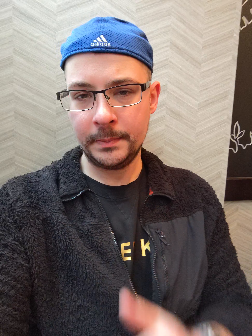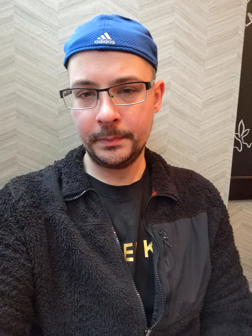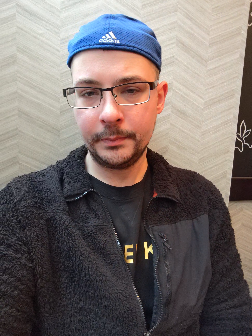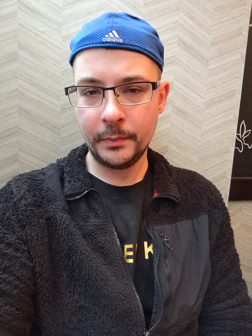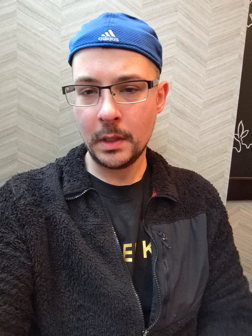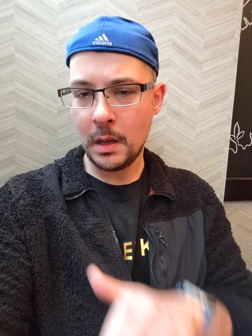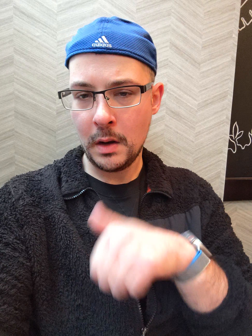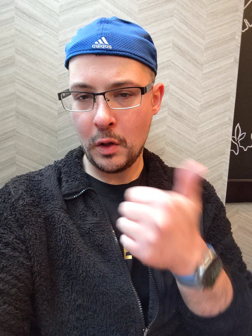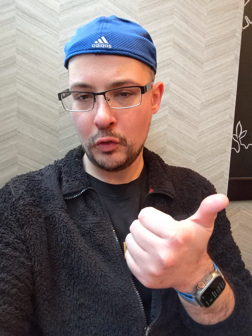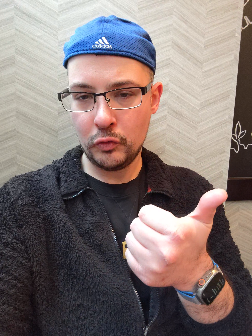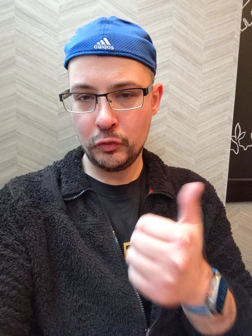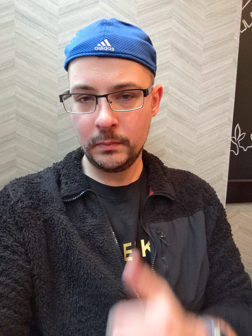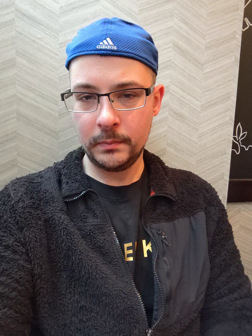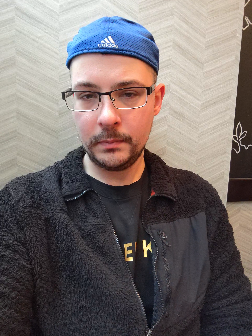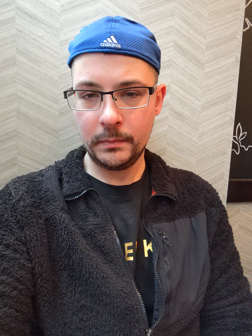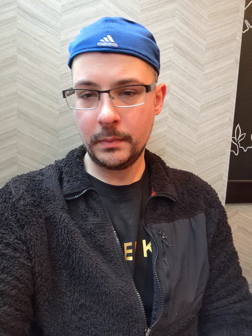another